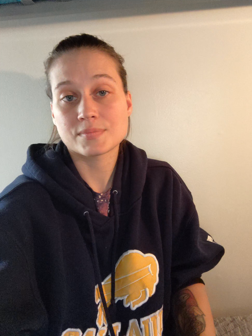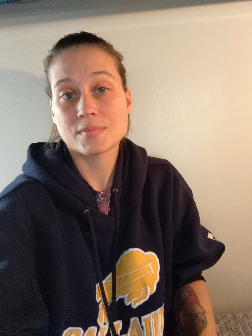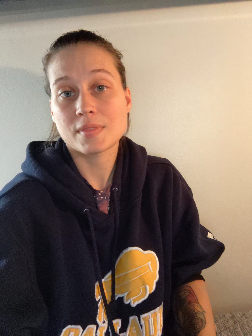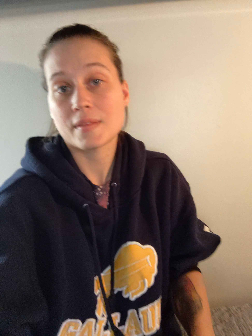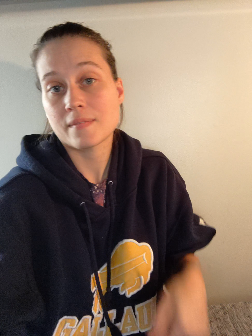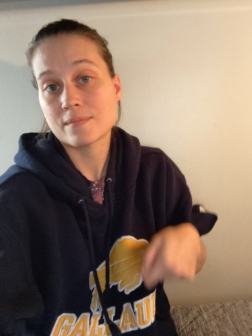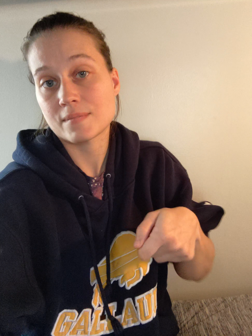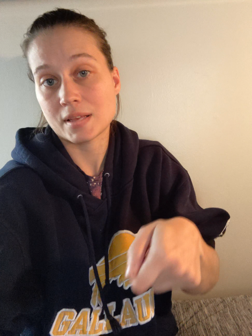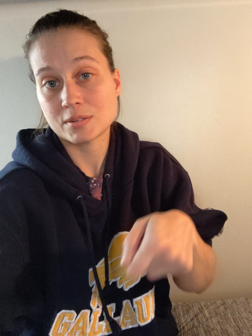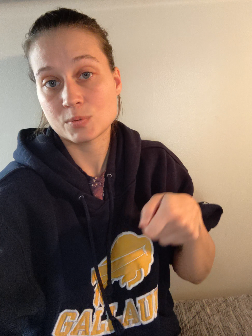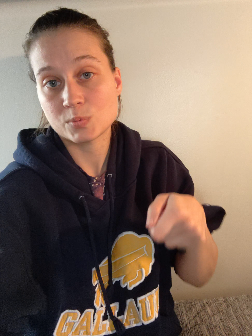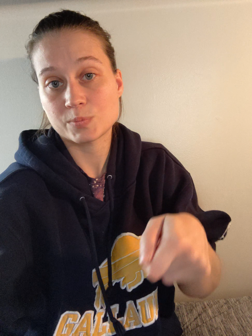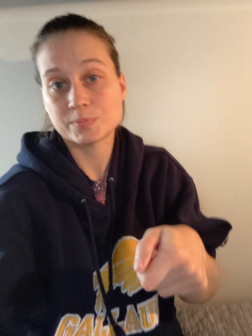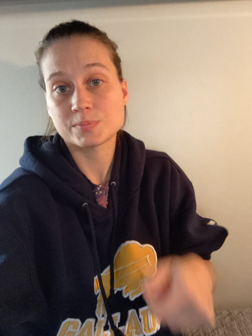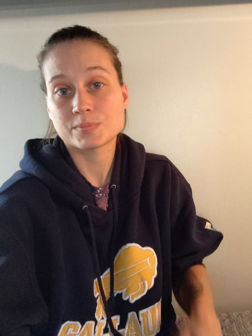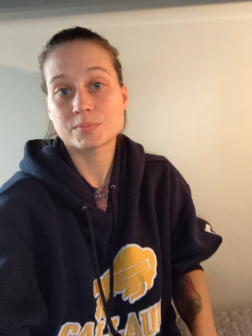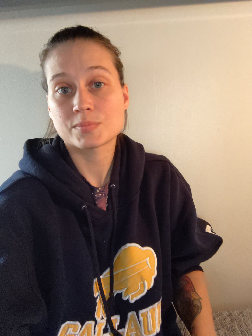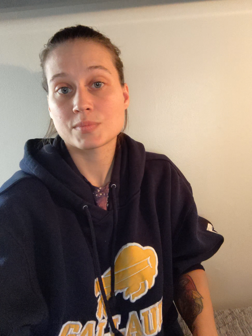vacuum